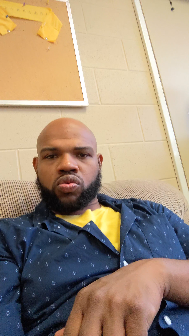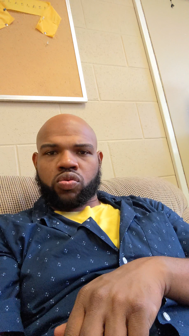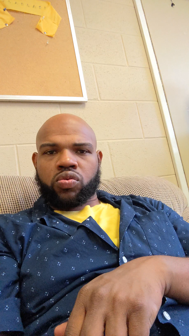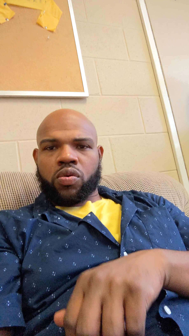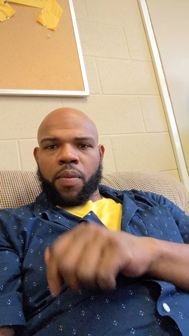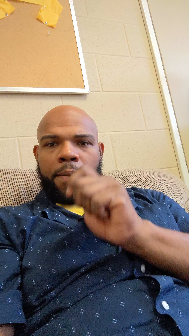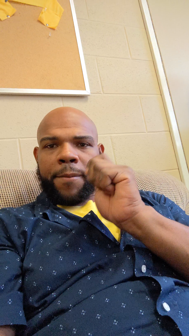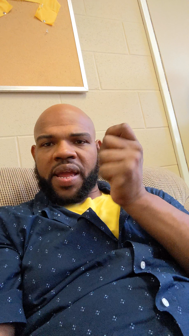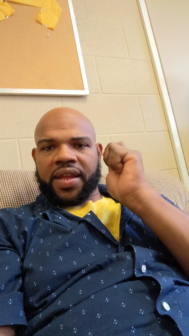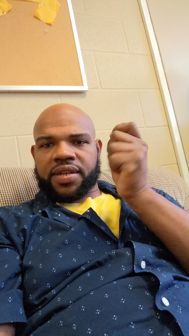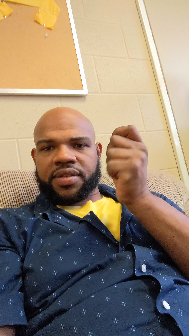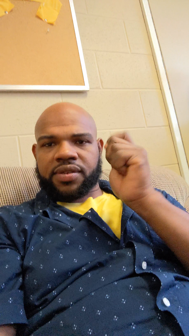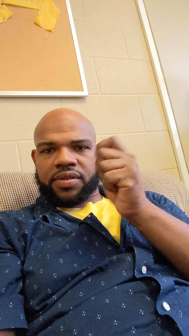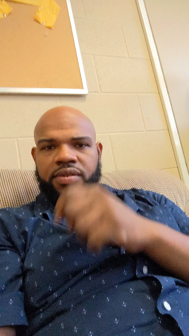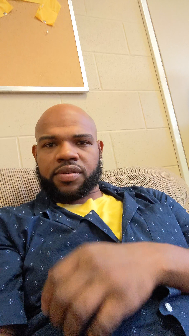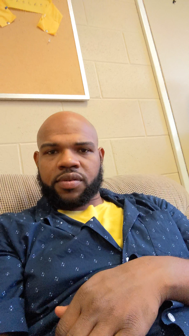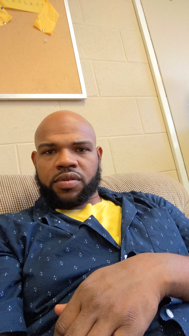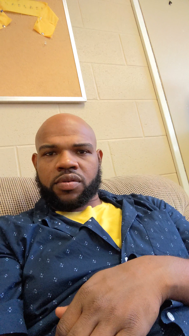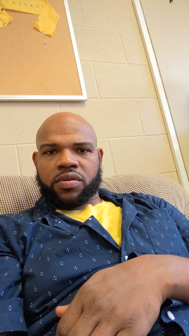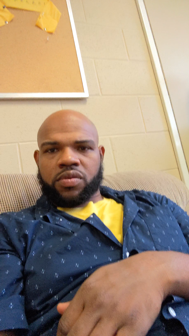bat